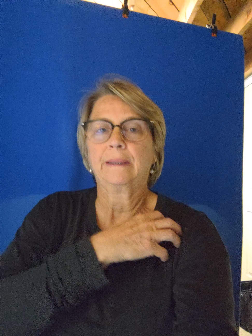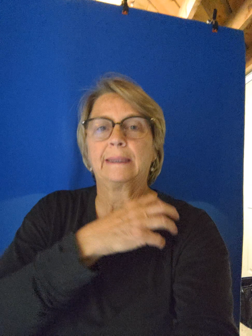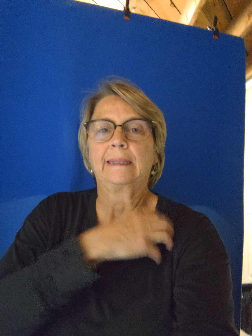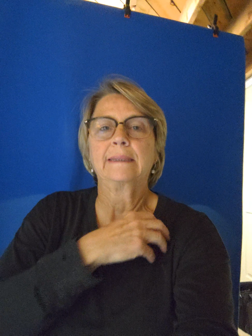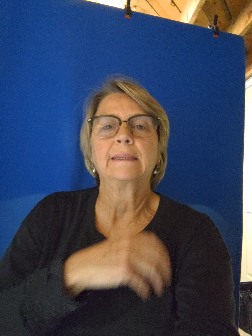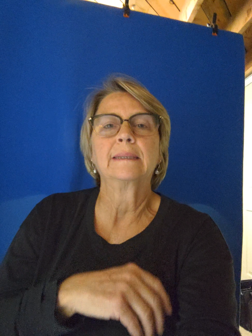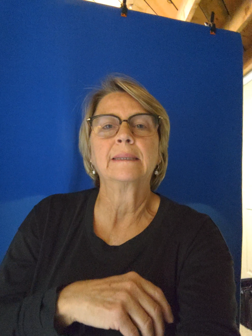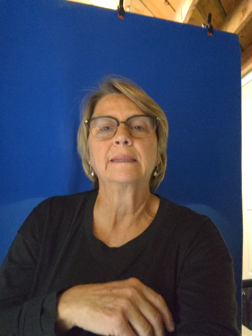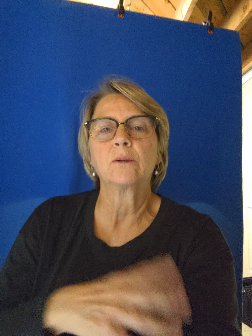police